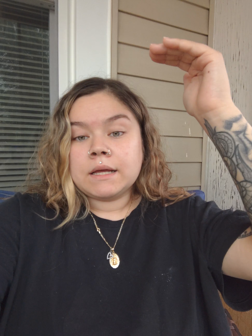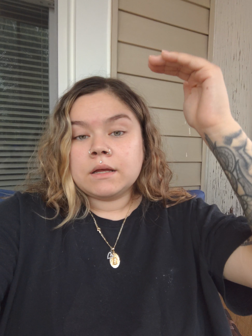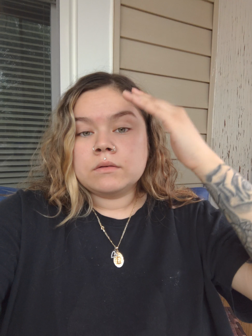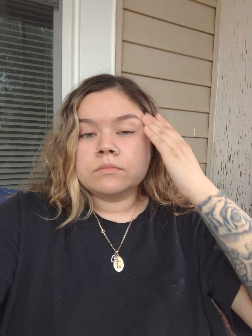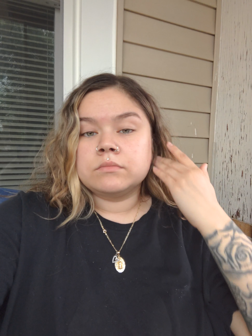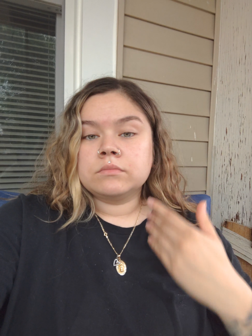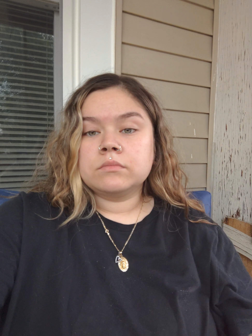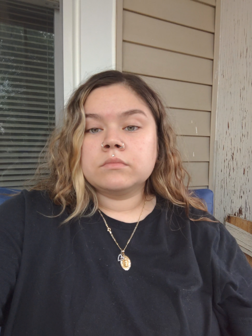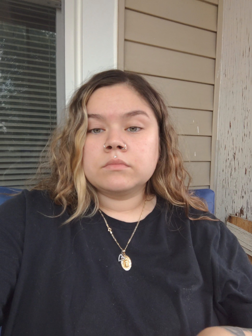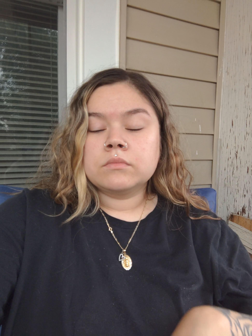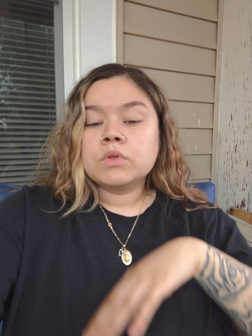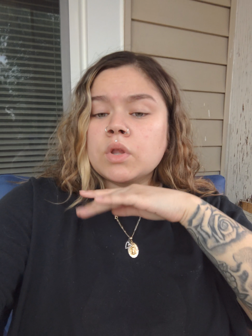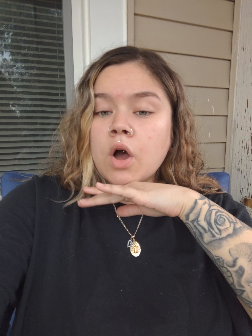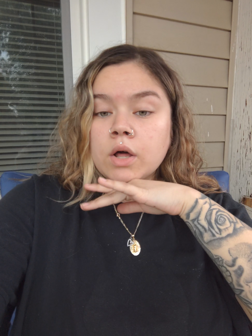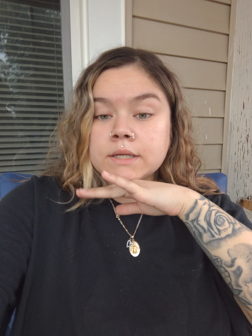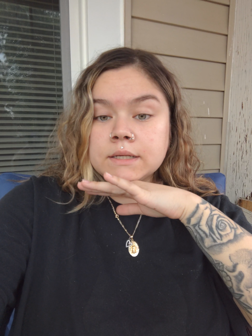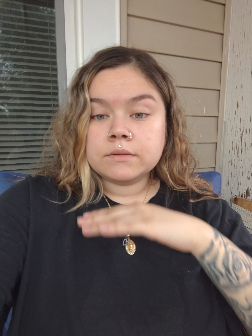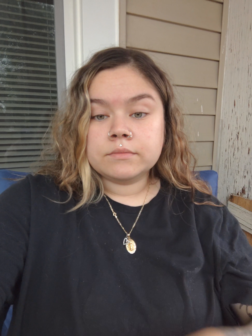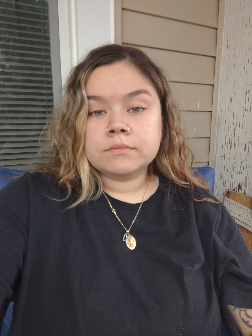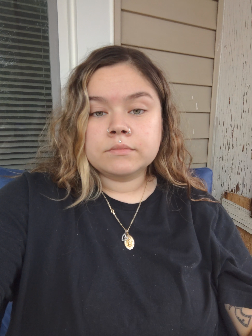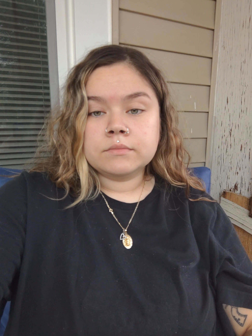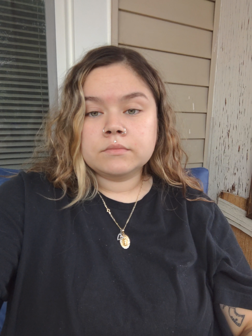naughty